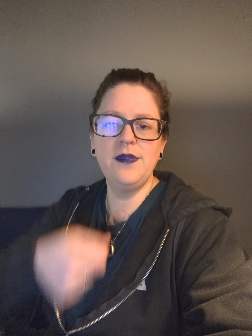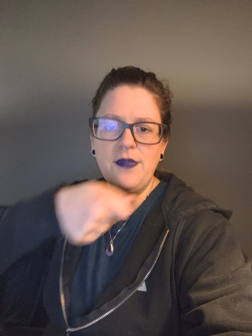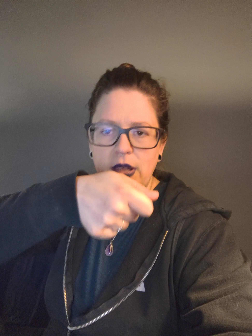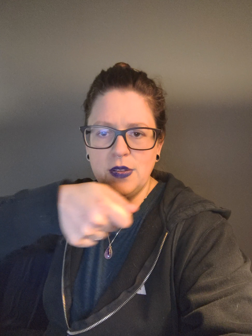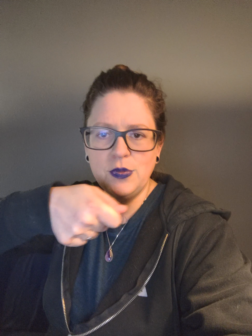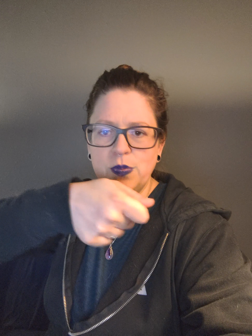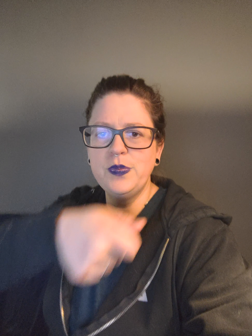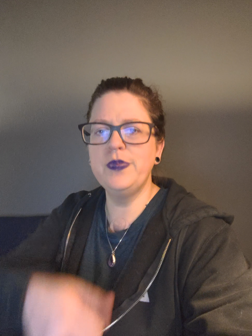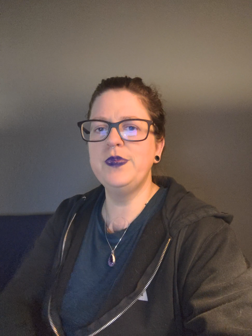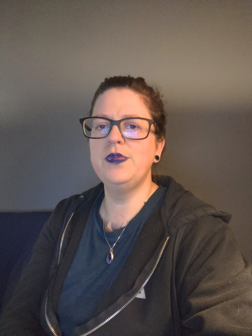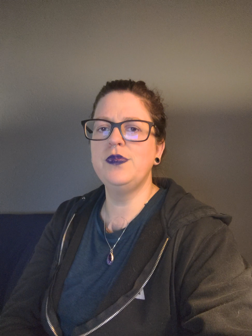vacuum